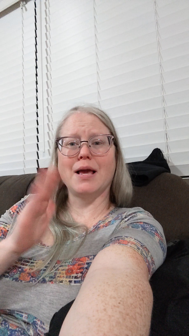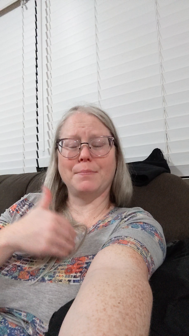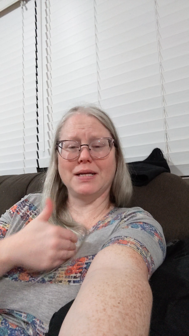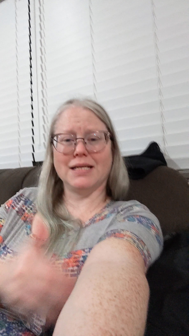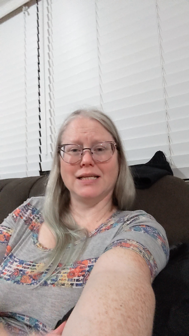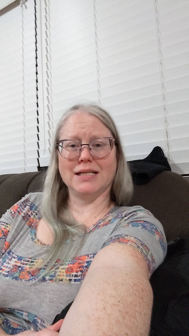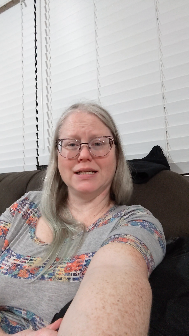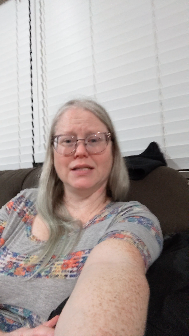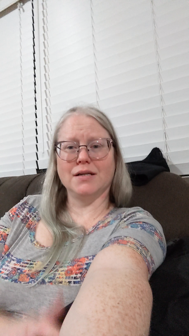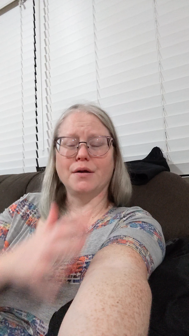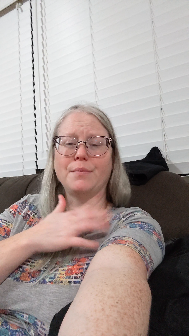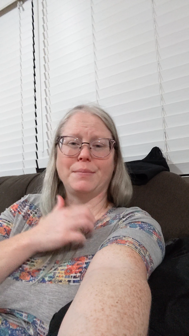bear